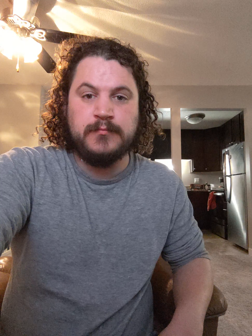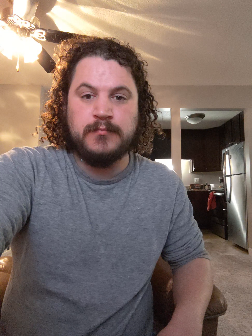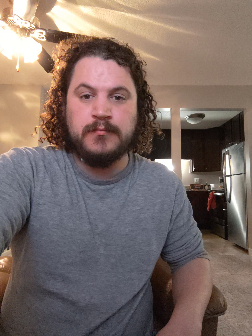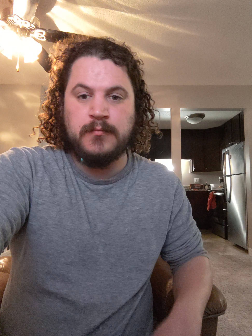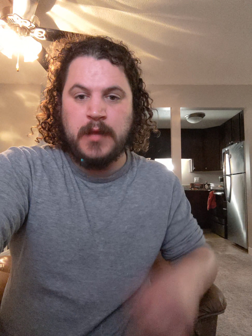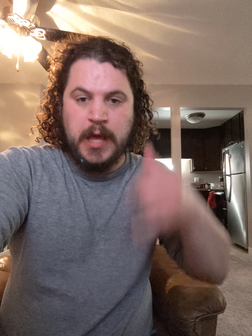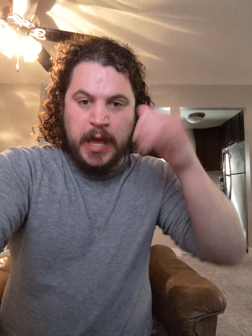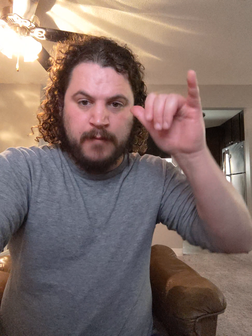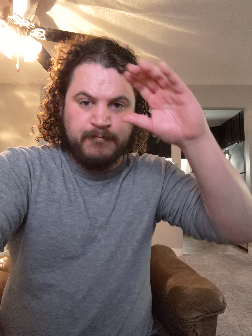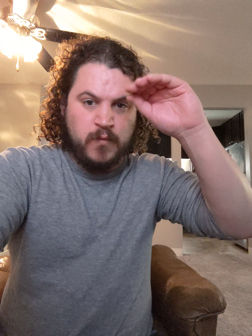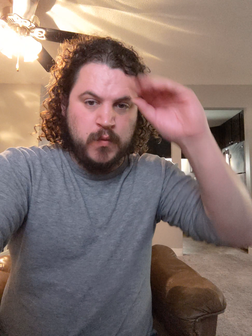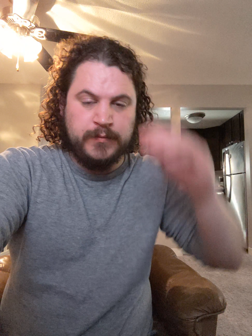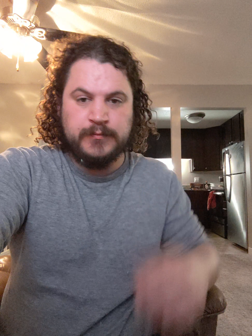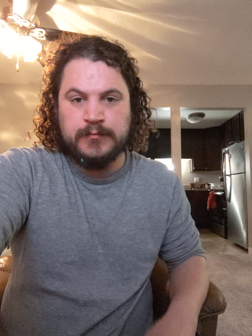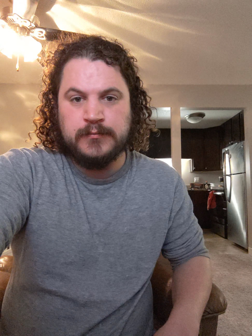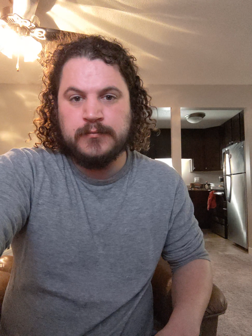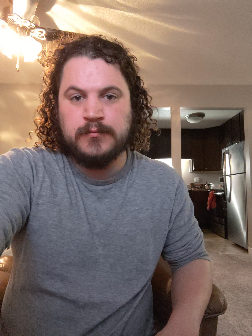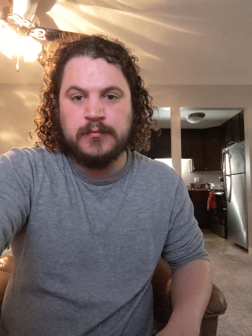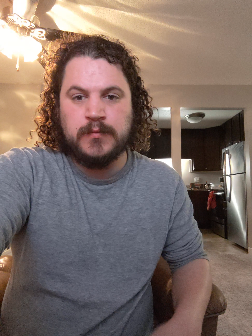cowboy